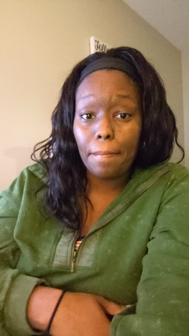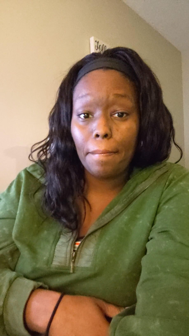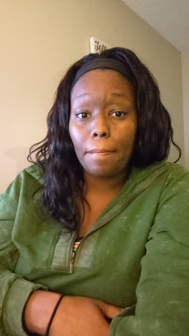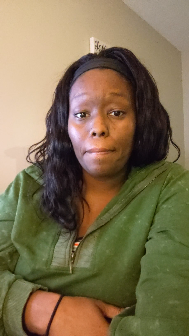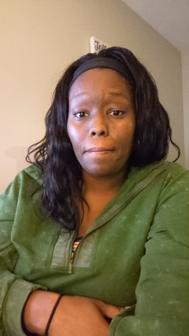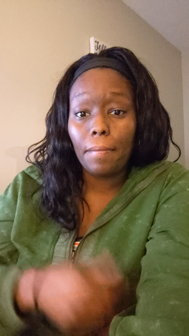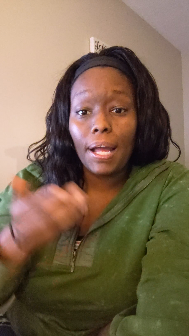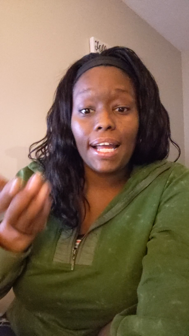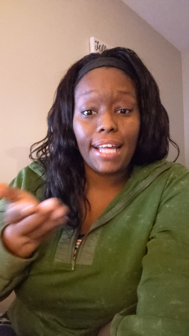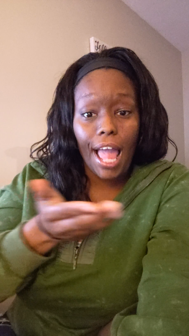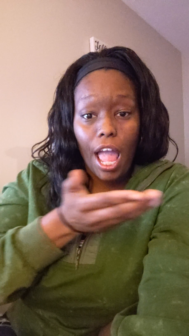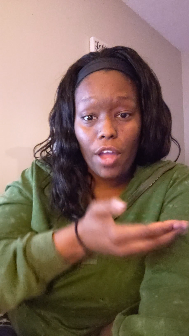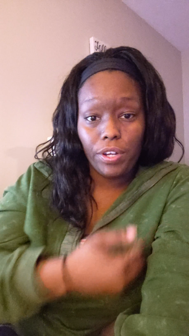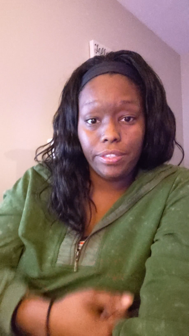carry